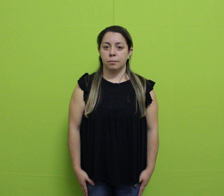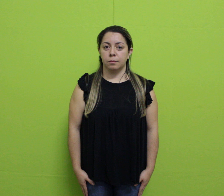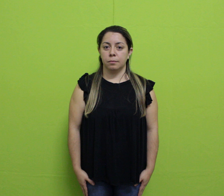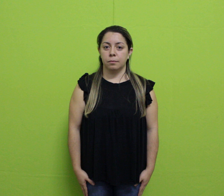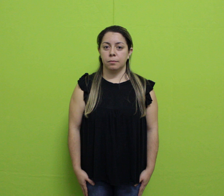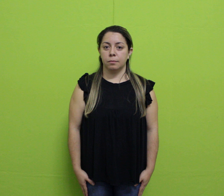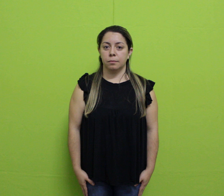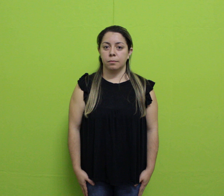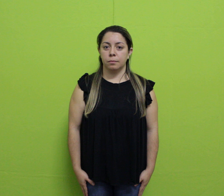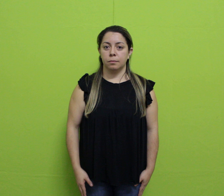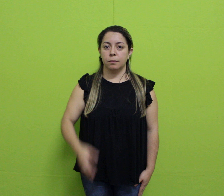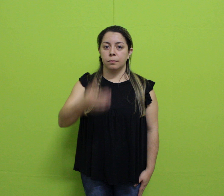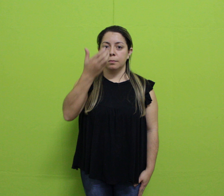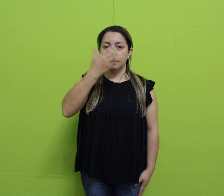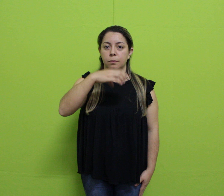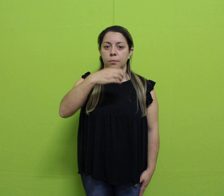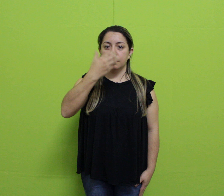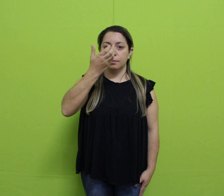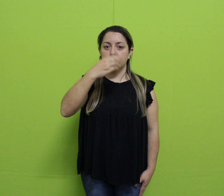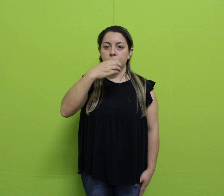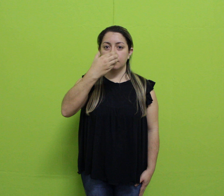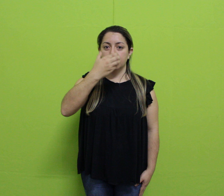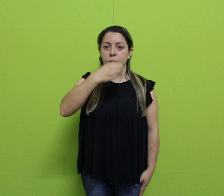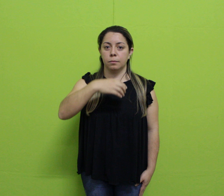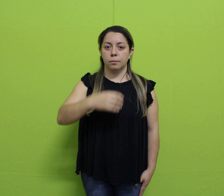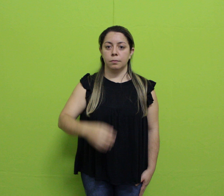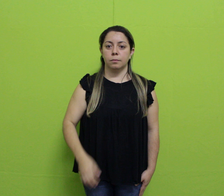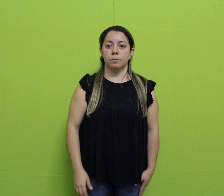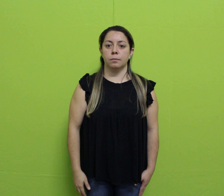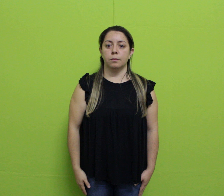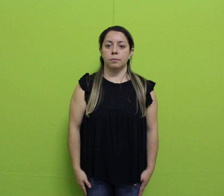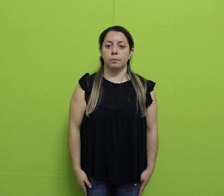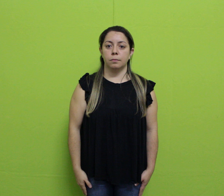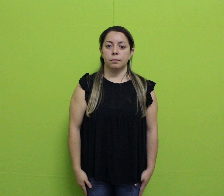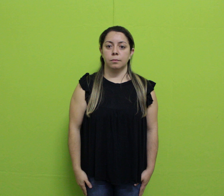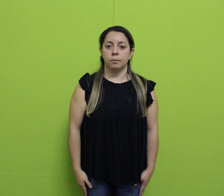maçã